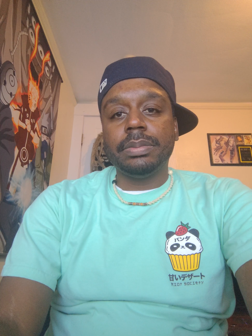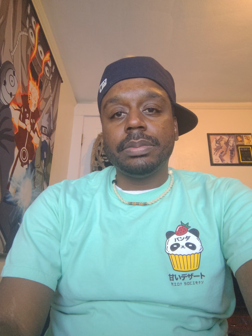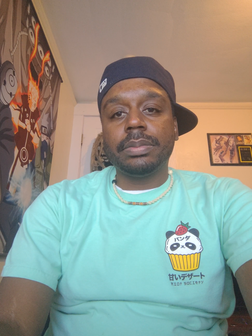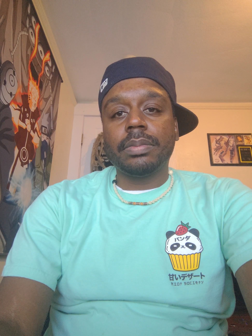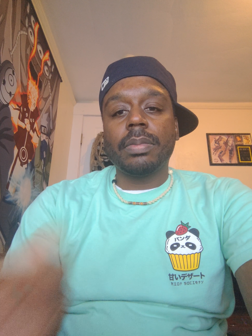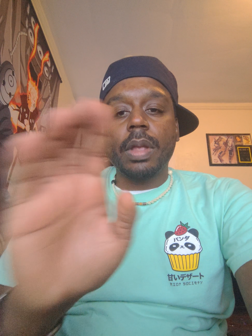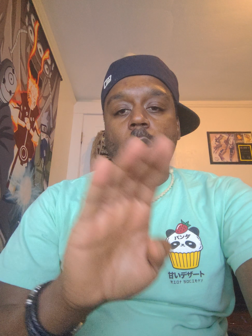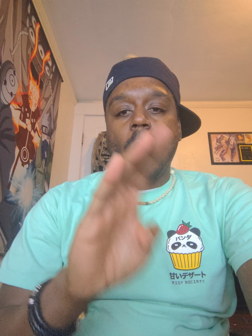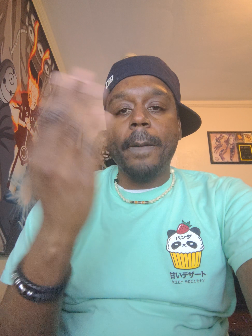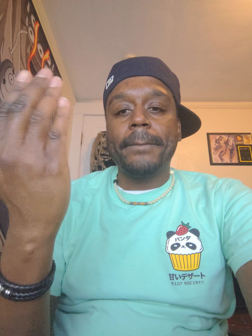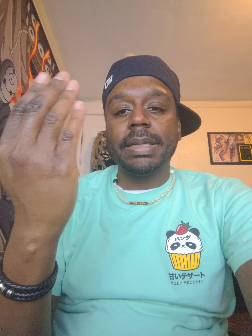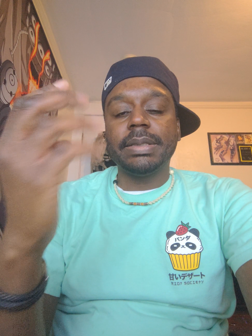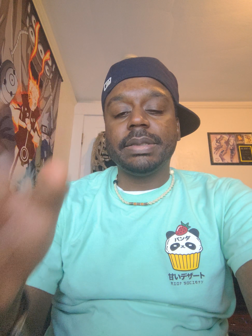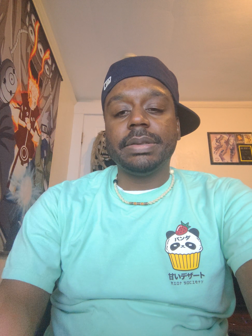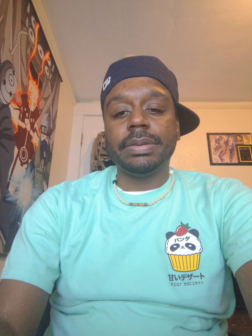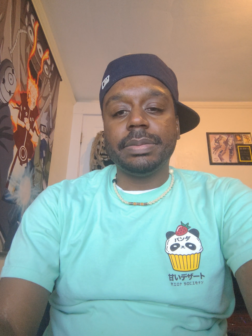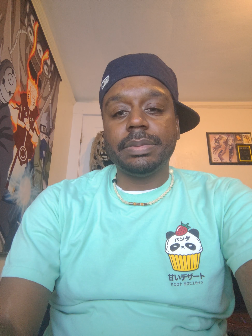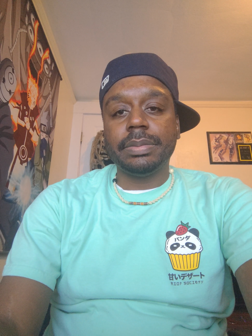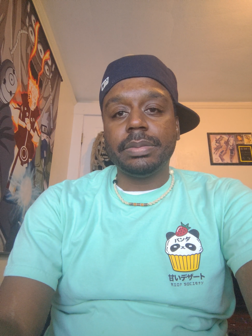open